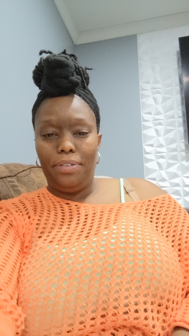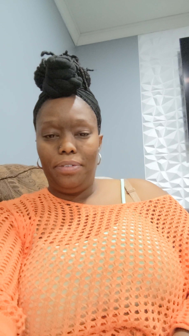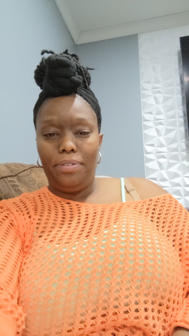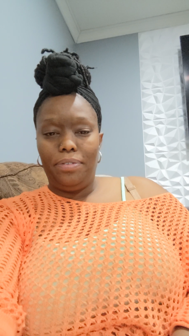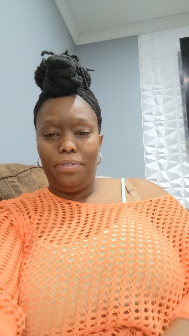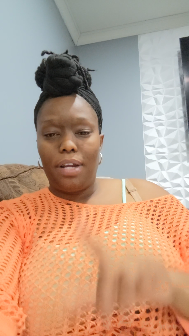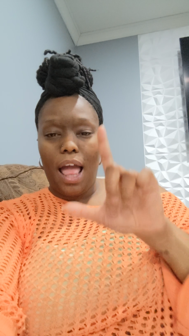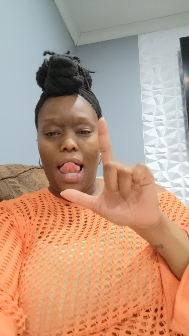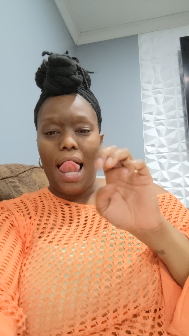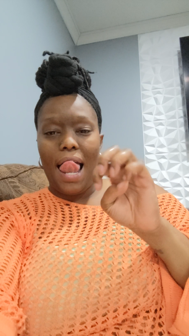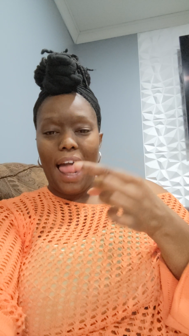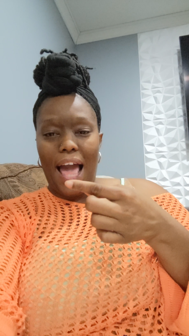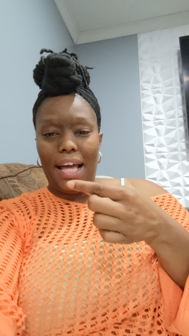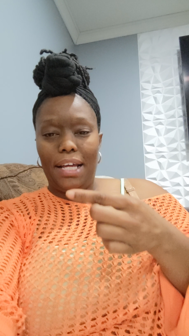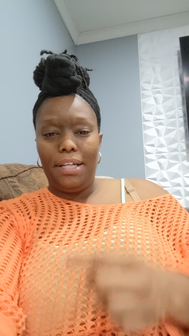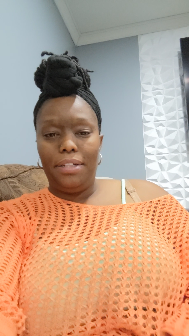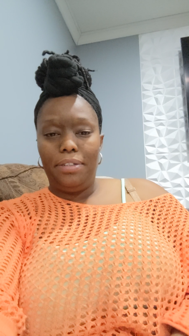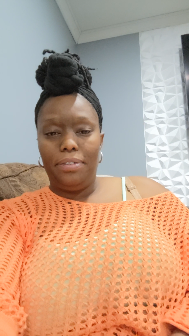leg